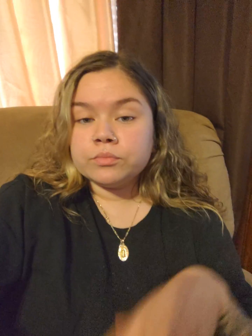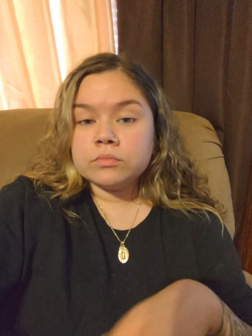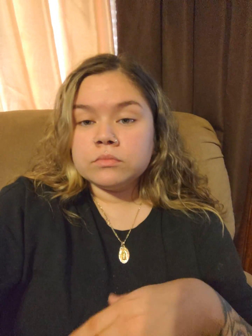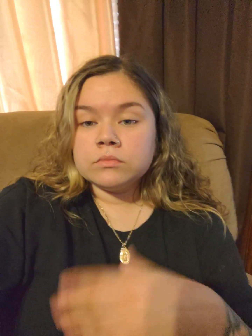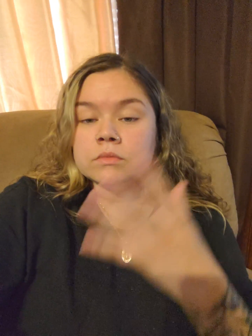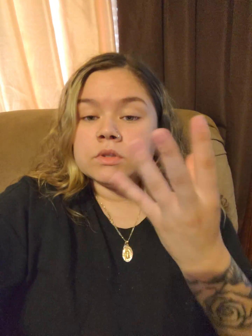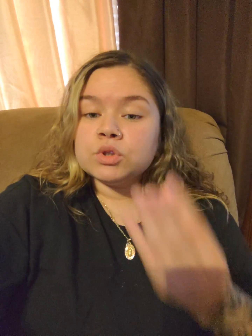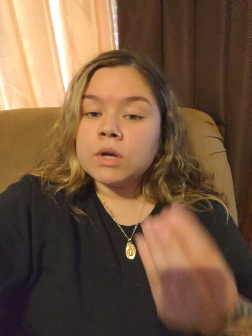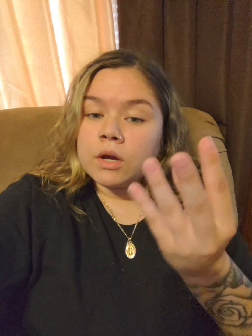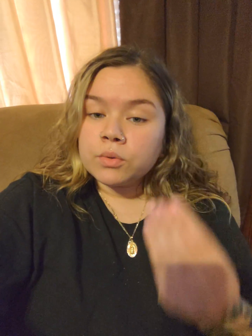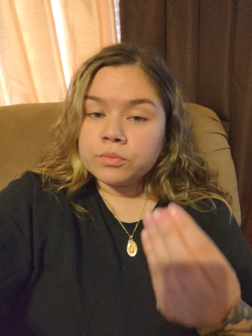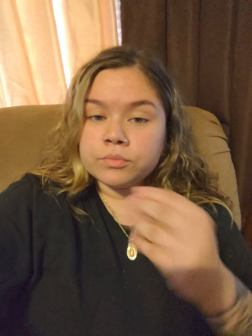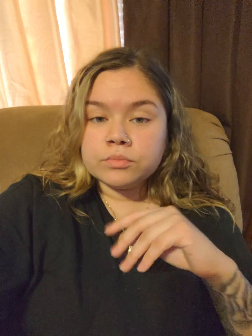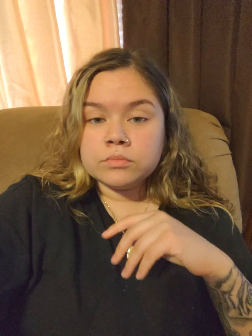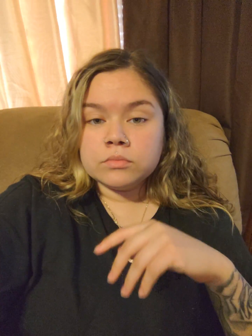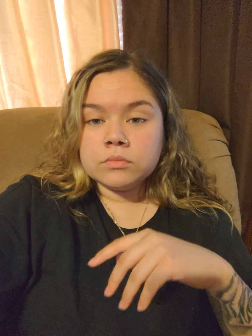gentle